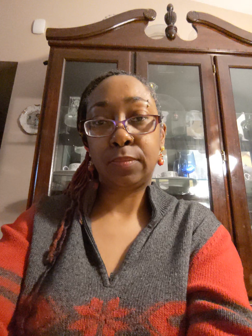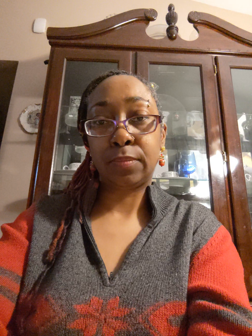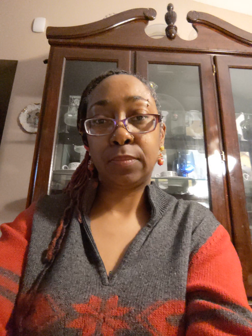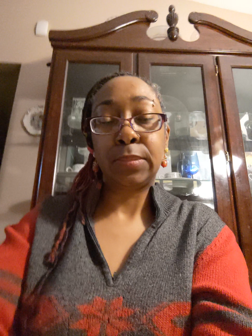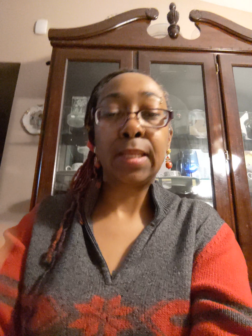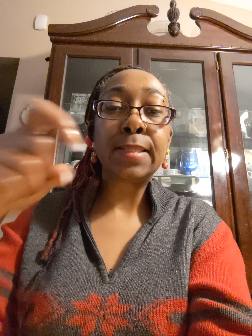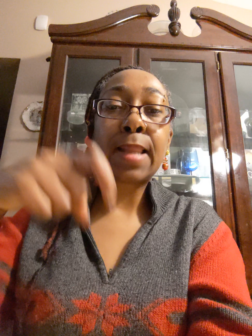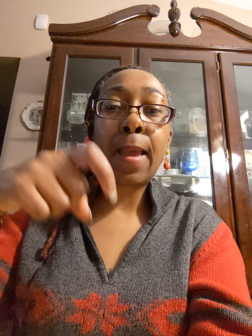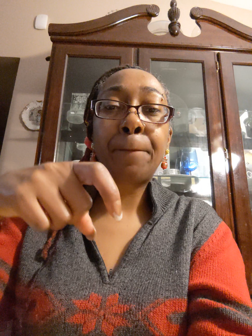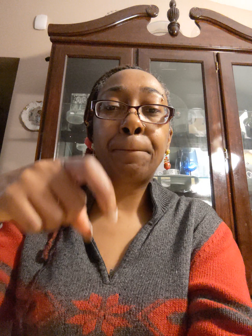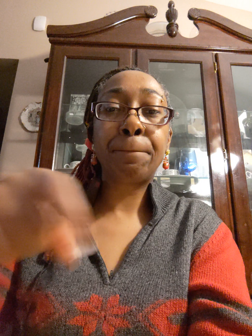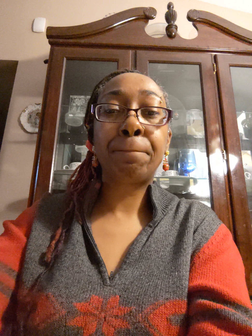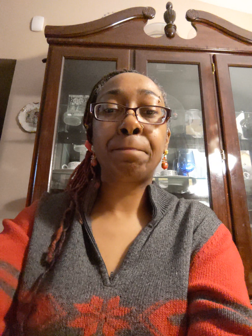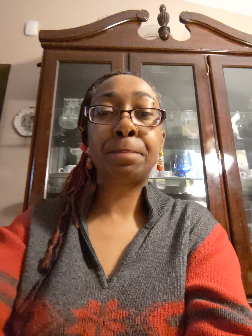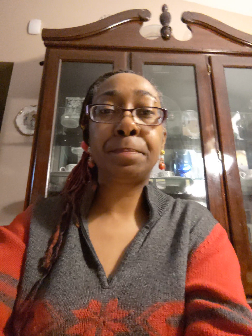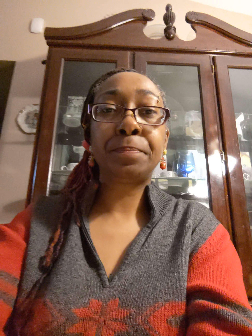time